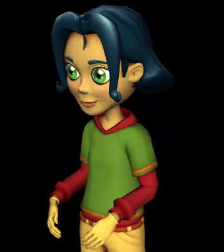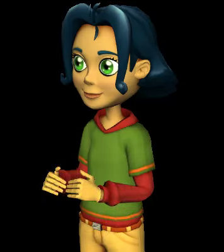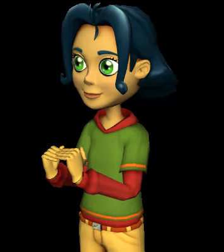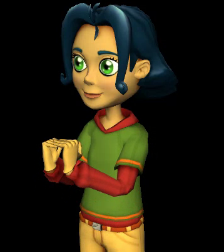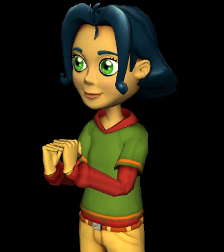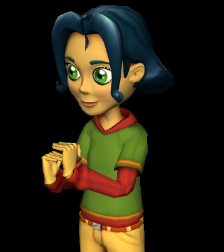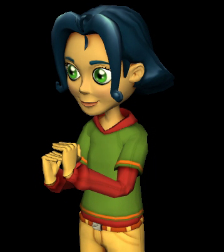تحت